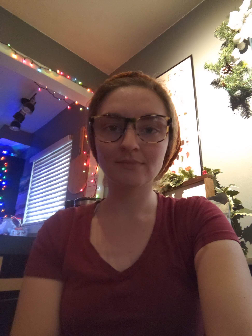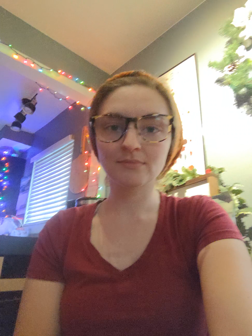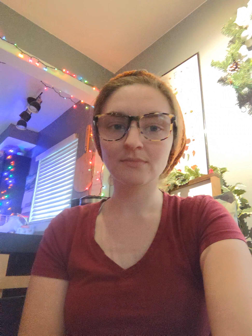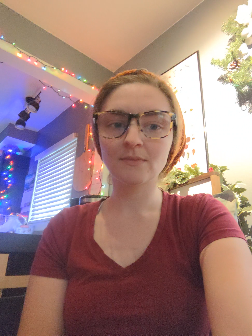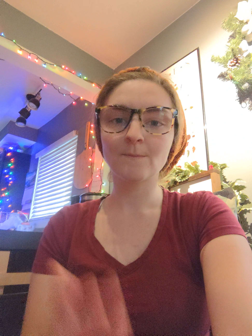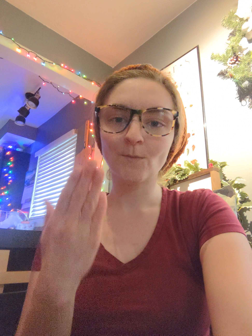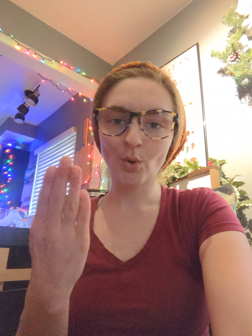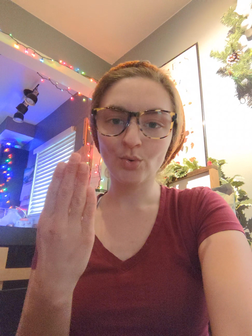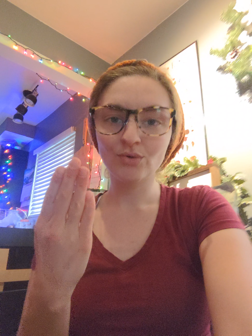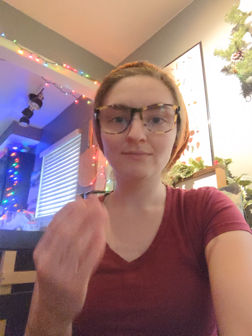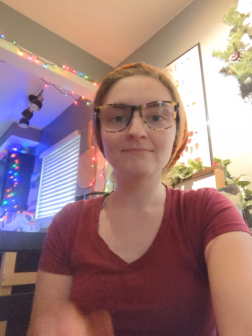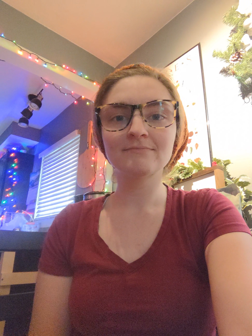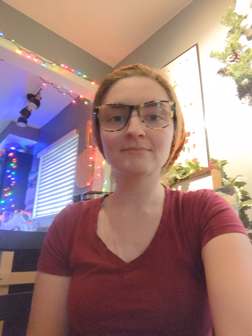morning